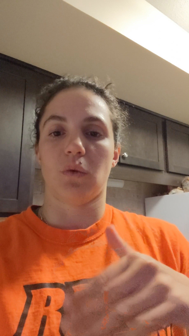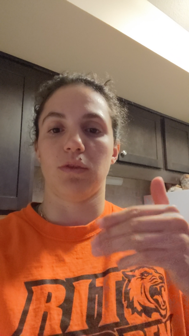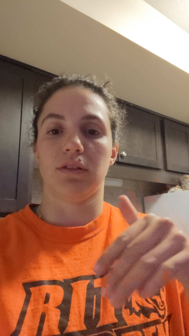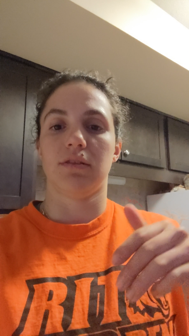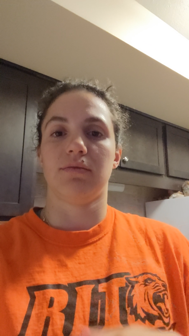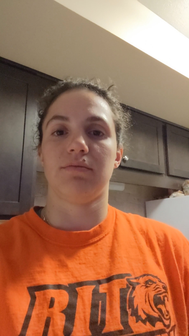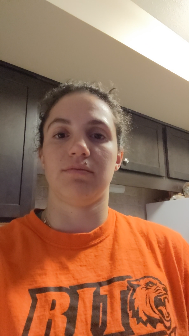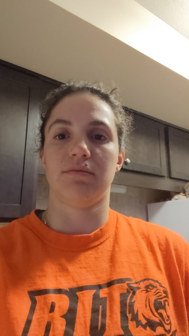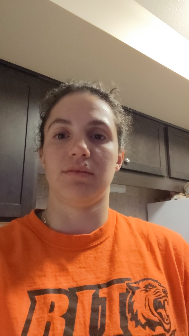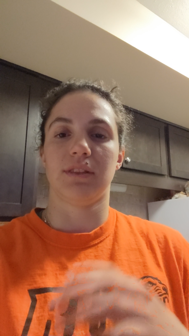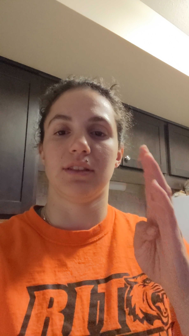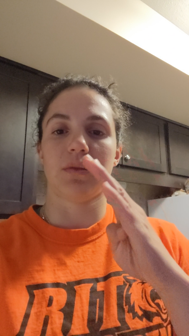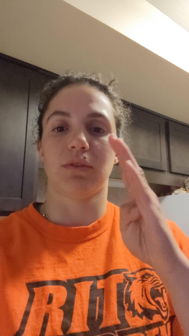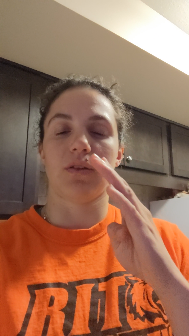downtown